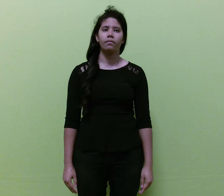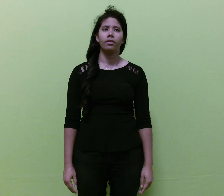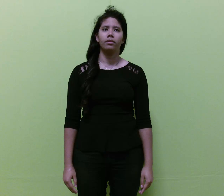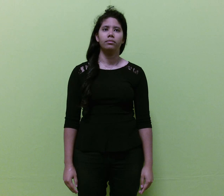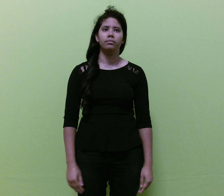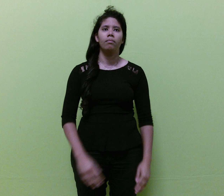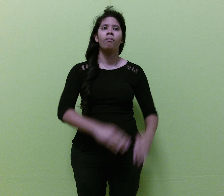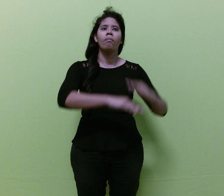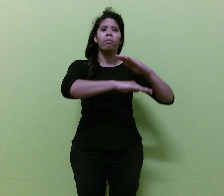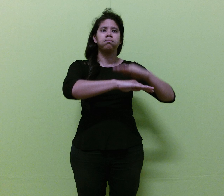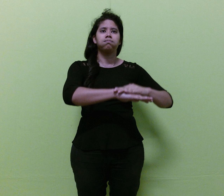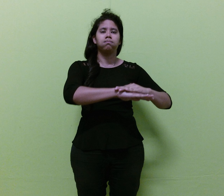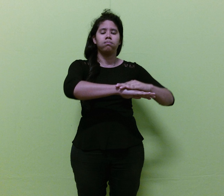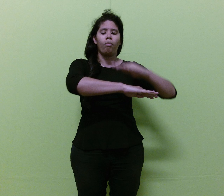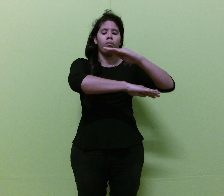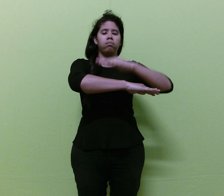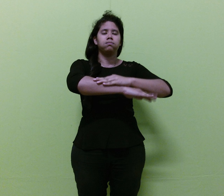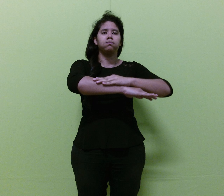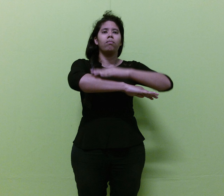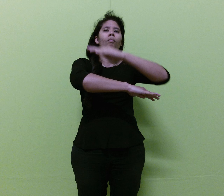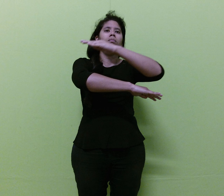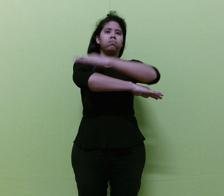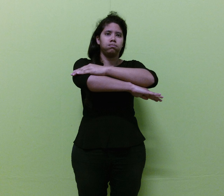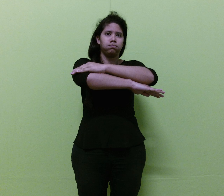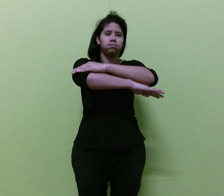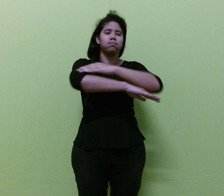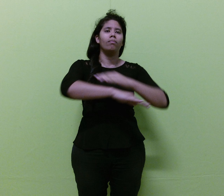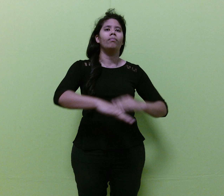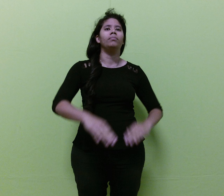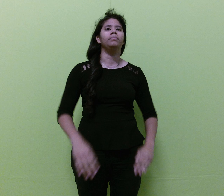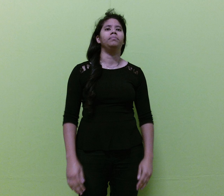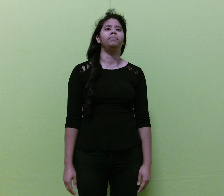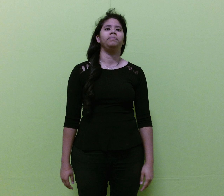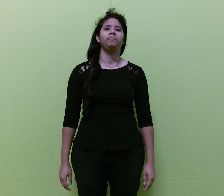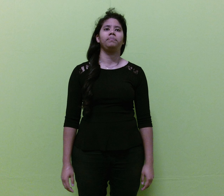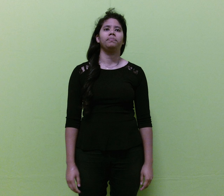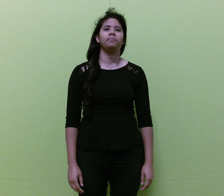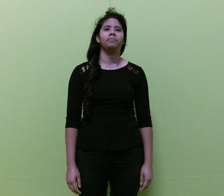sapo